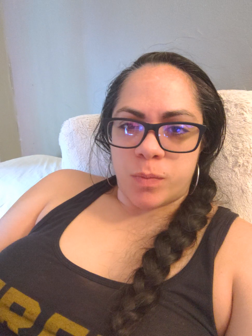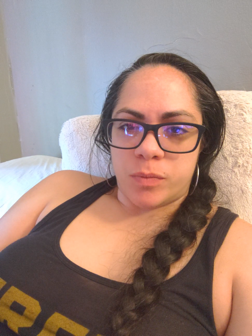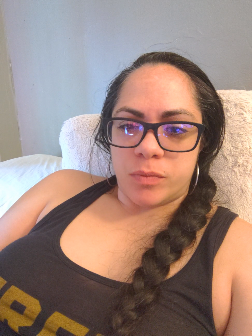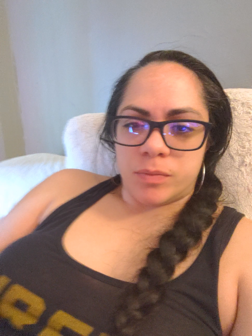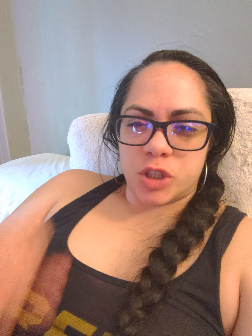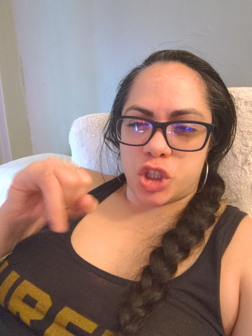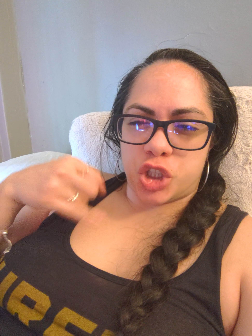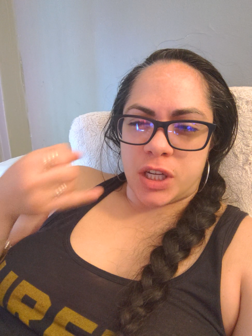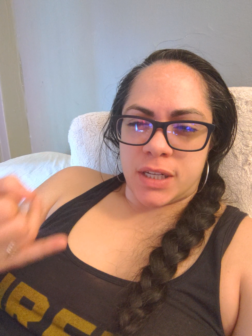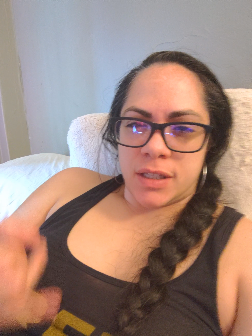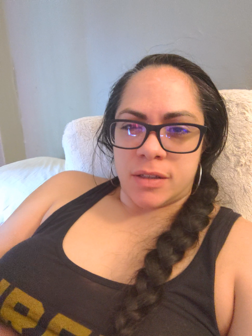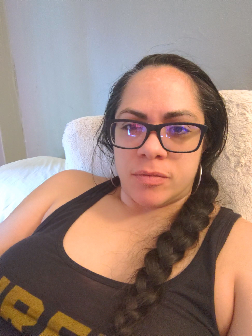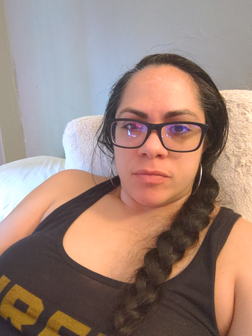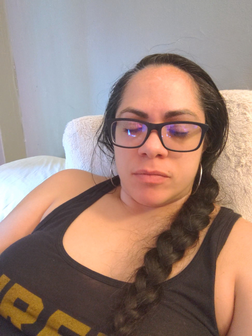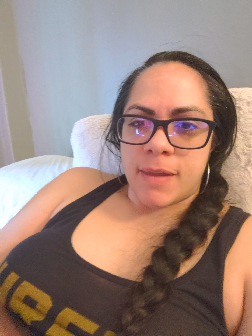jeans